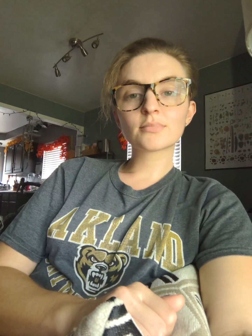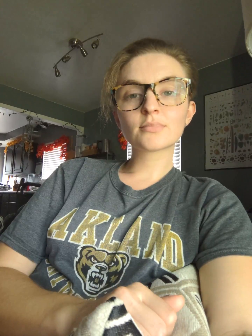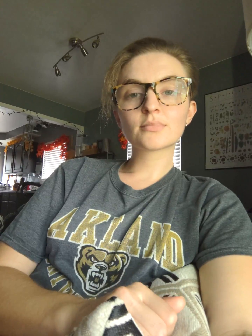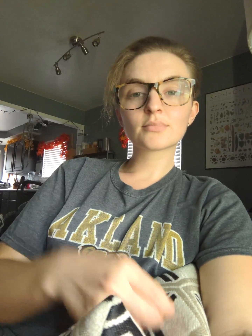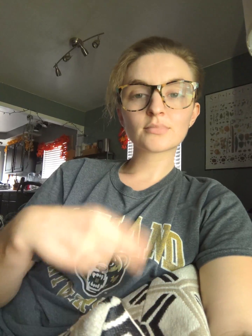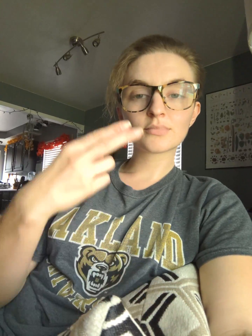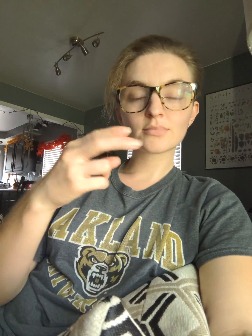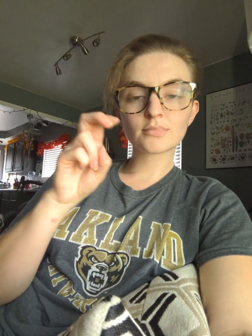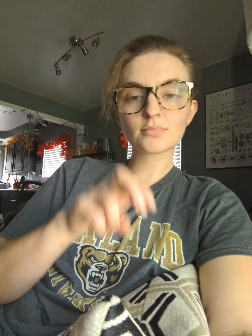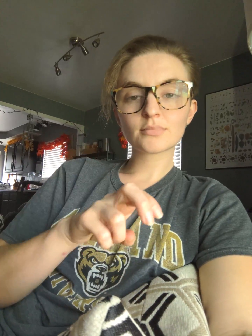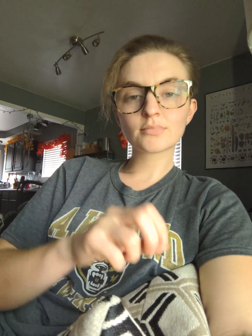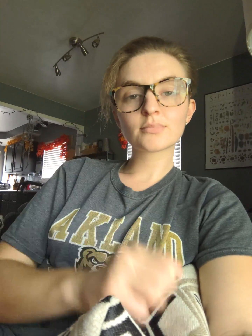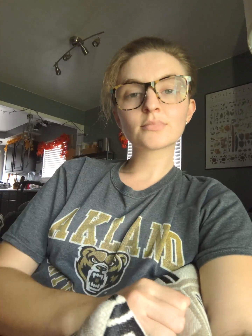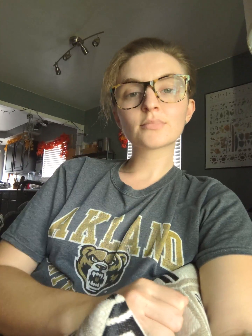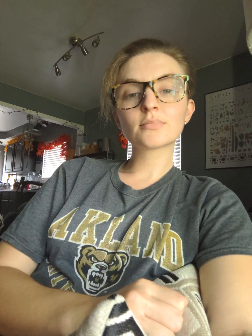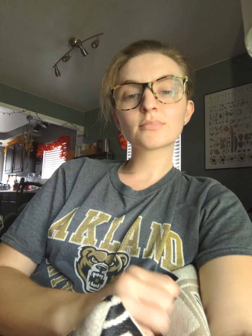high chair